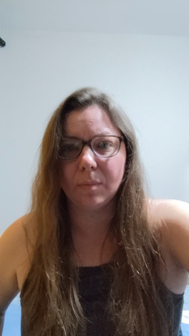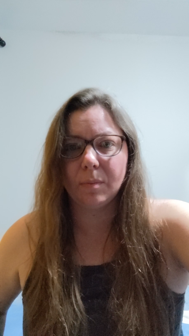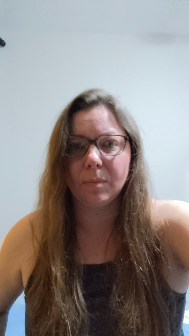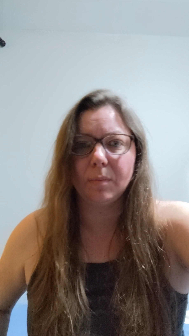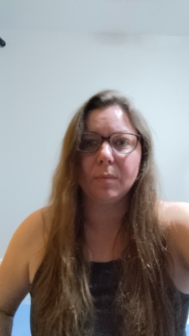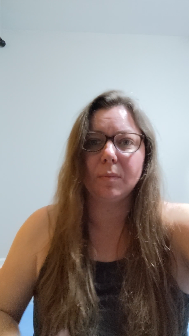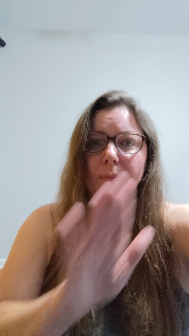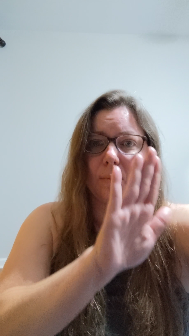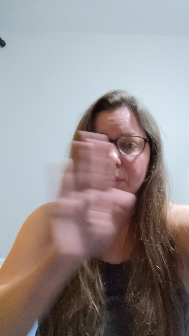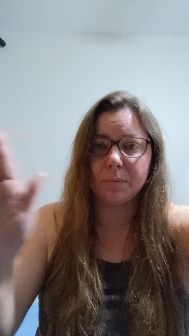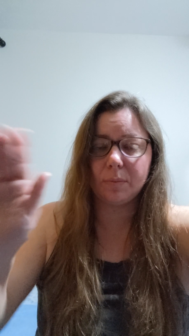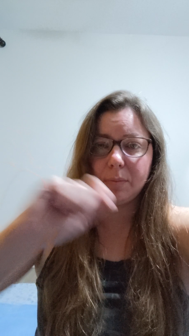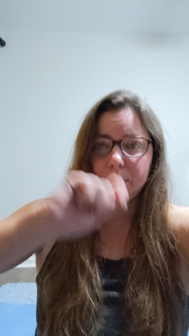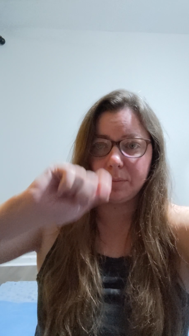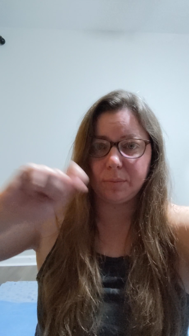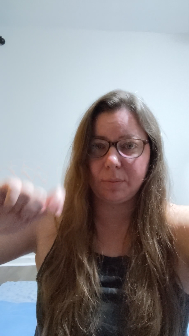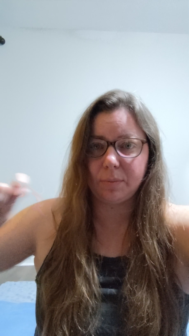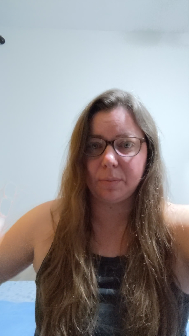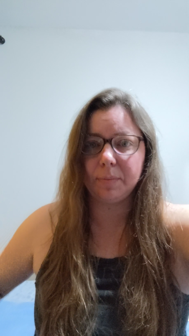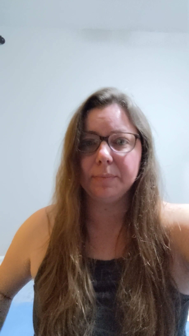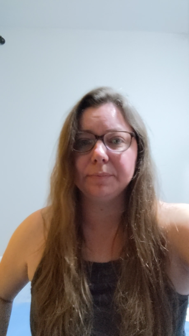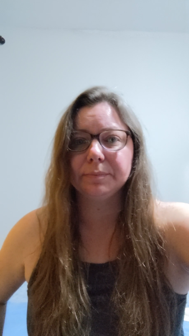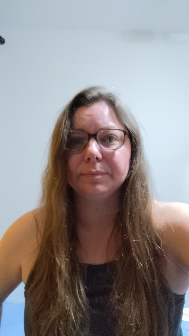chalk